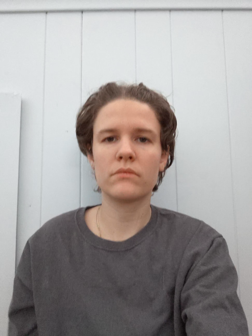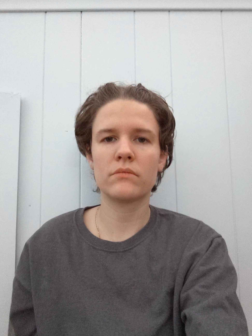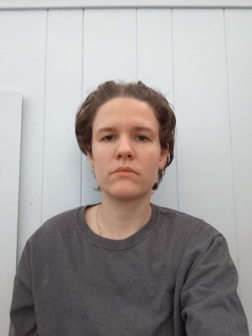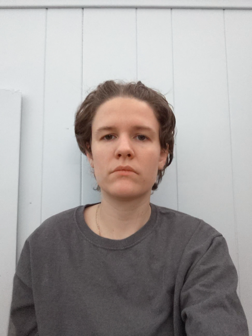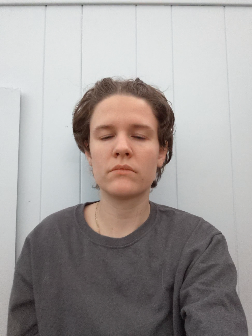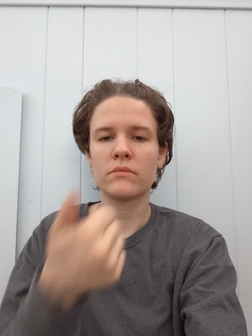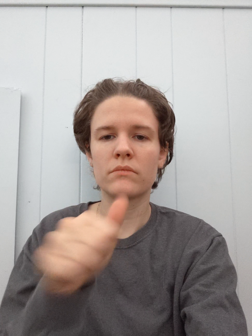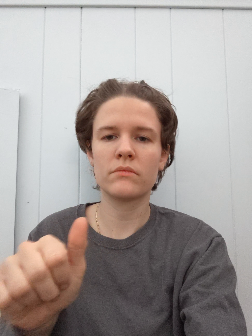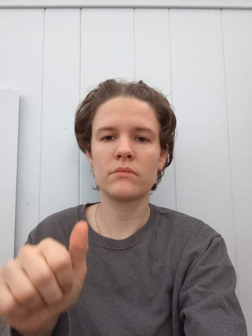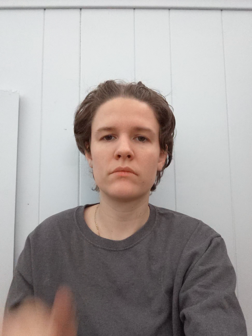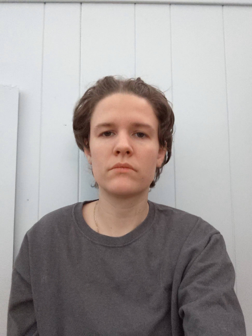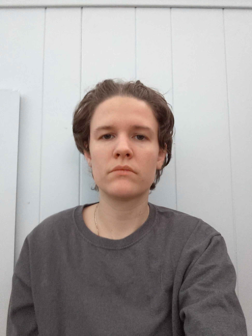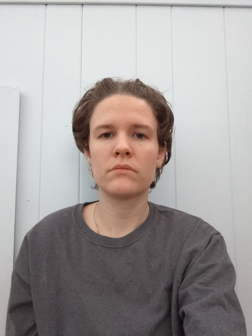any